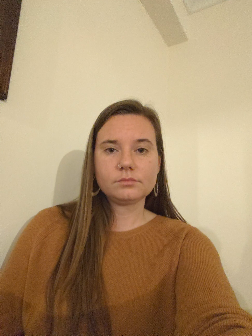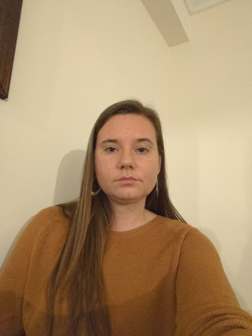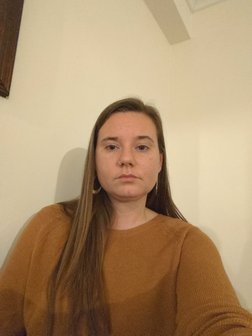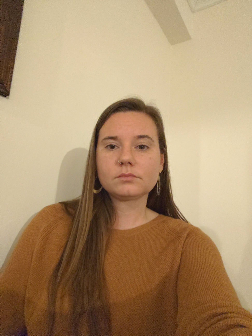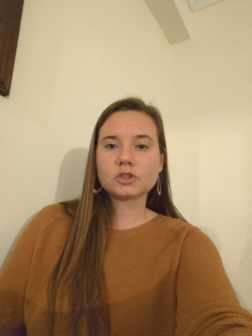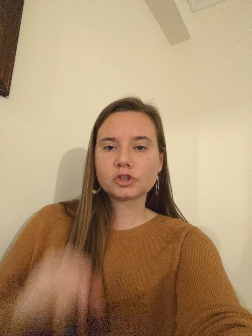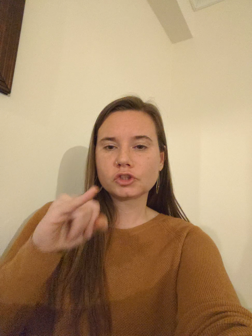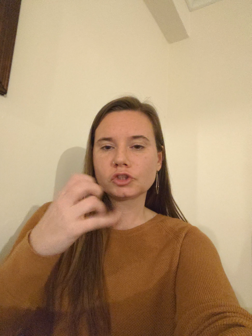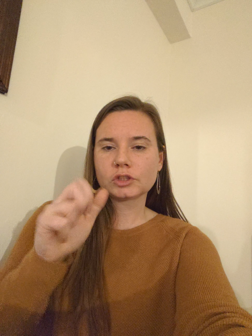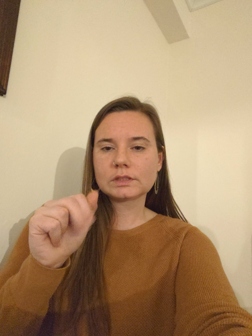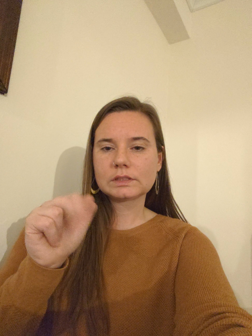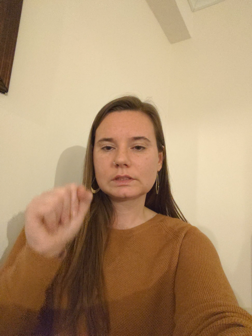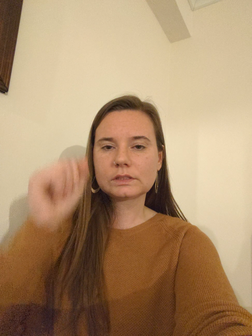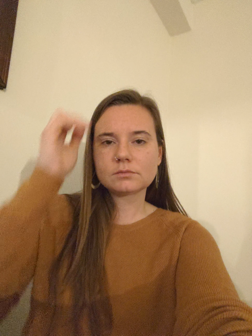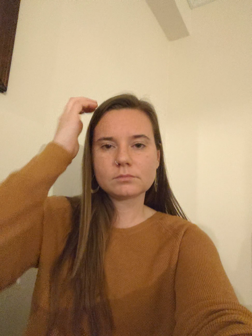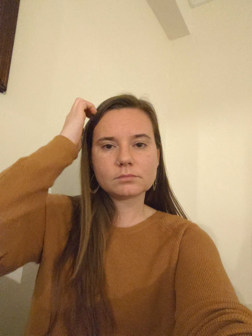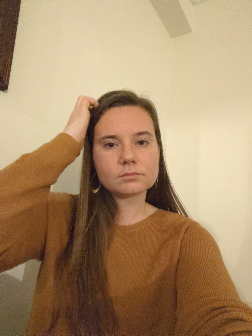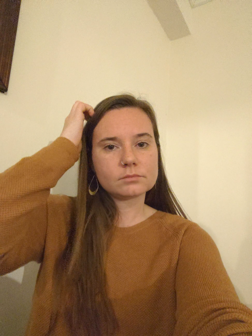jeans